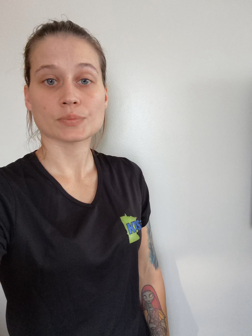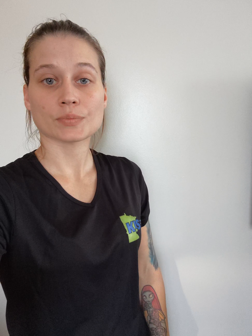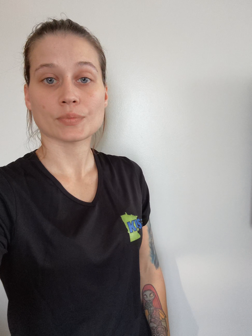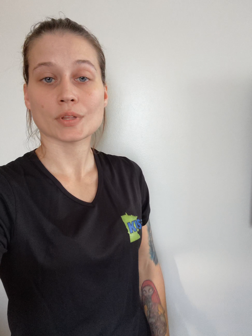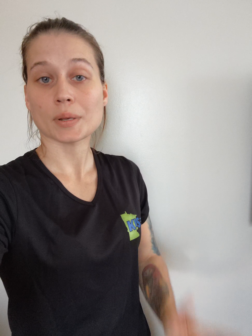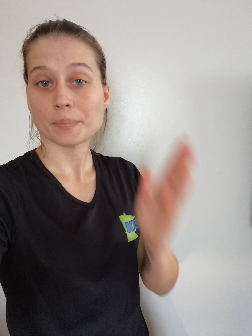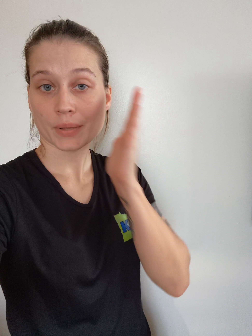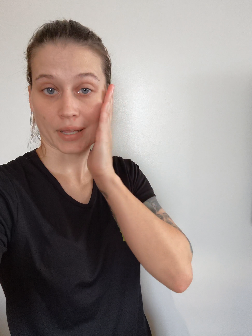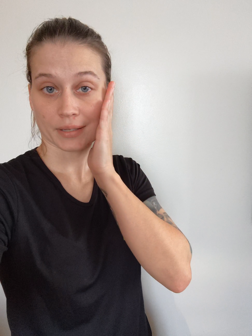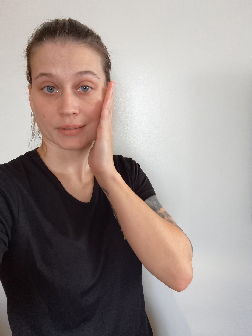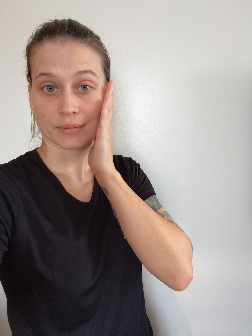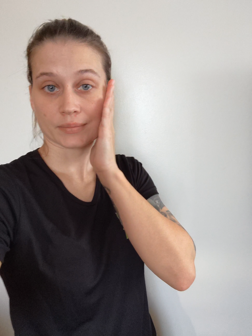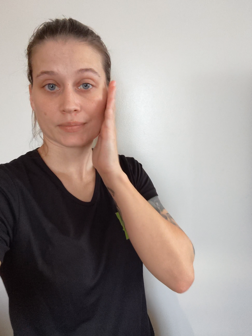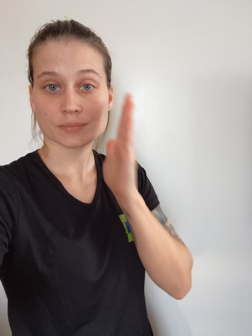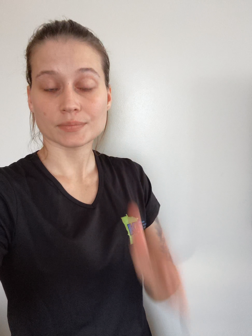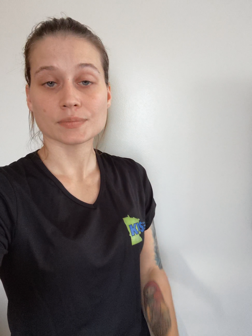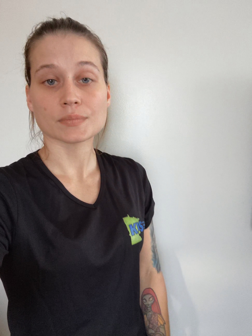bed